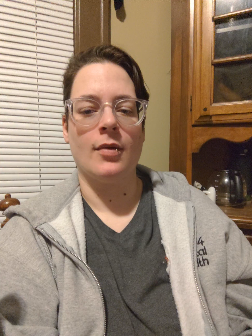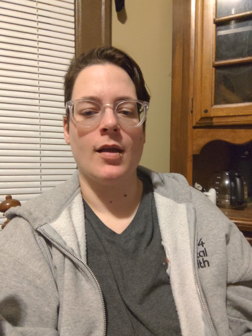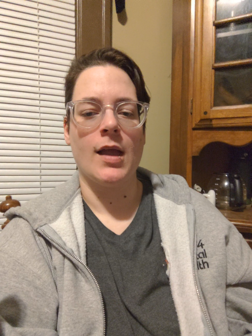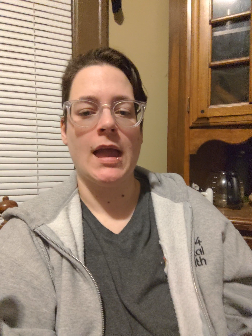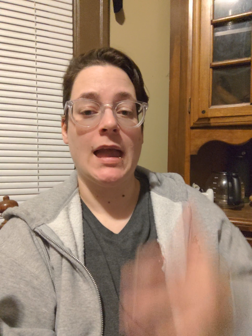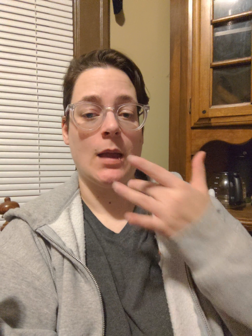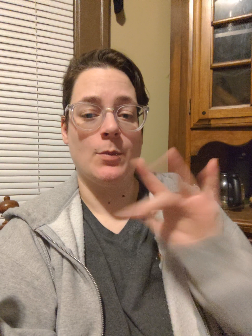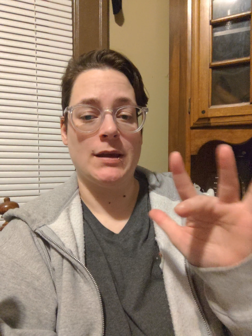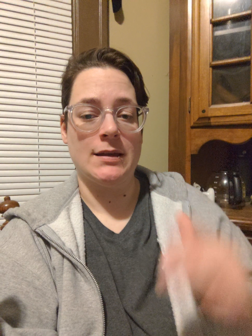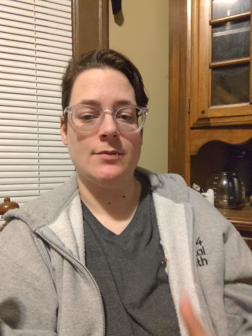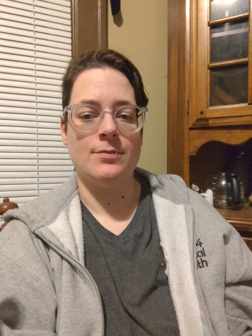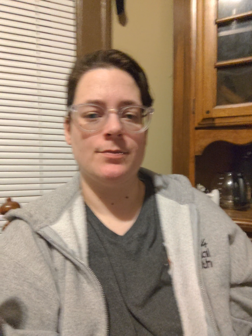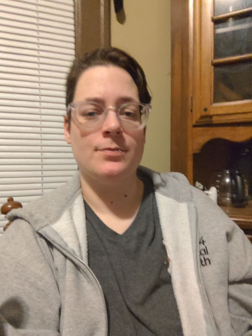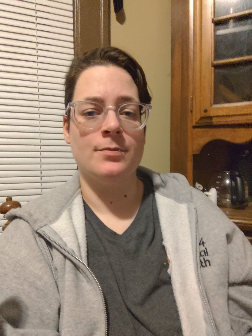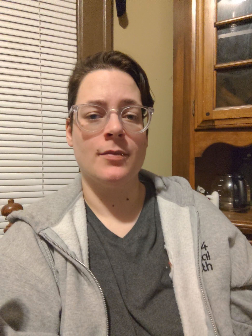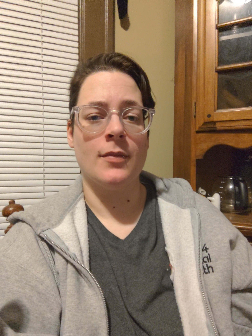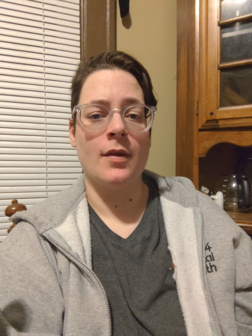empty